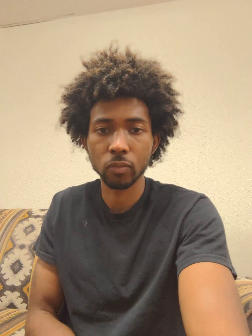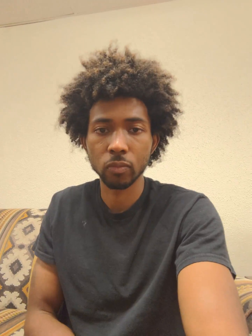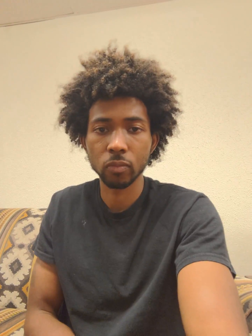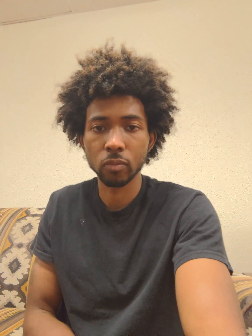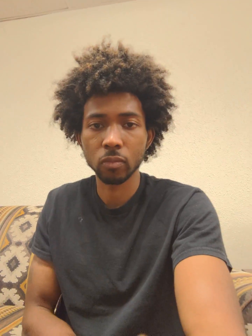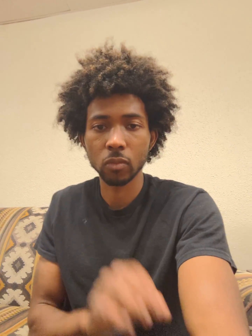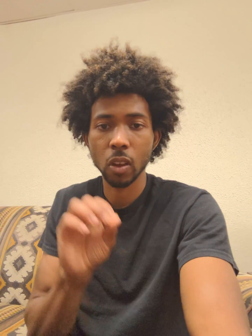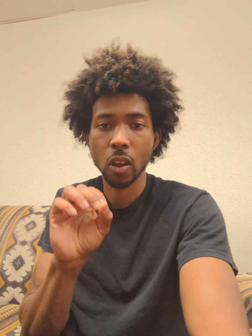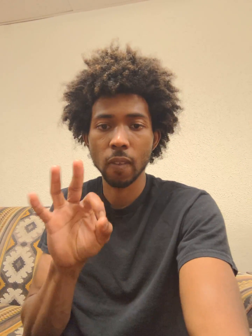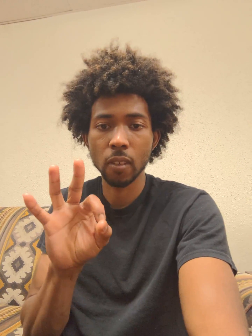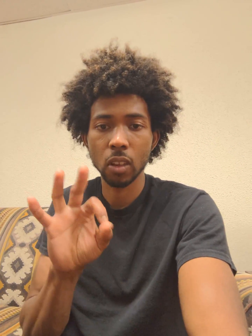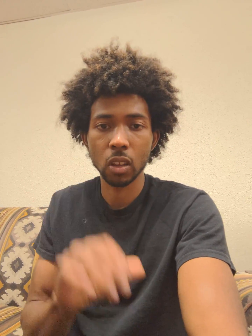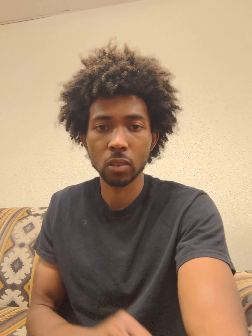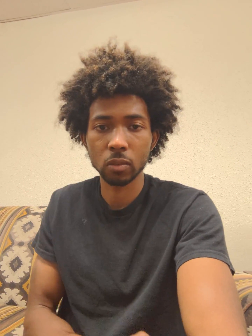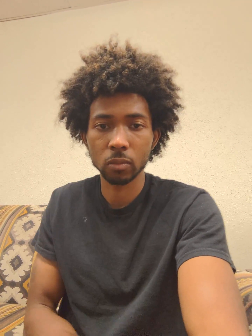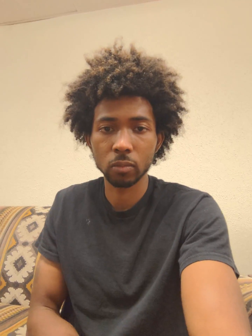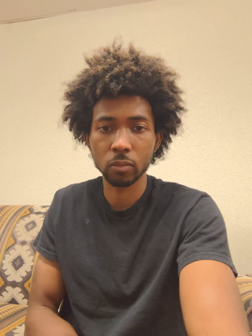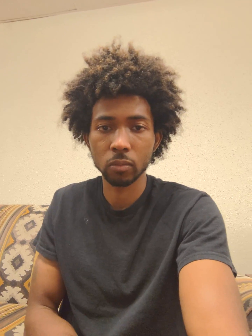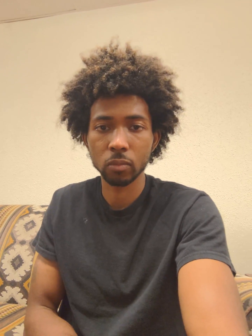of